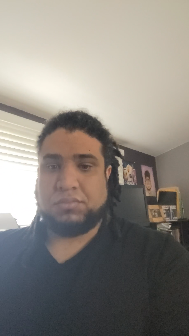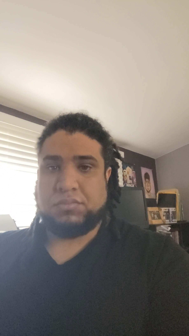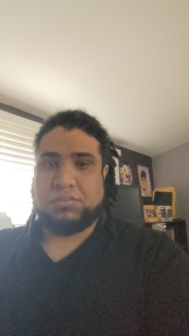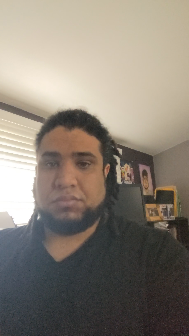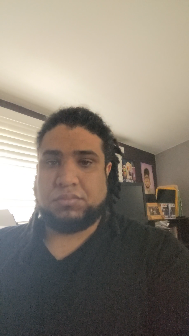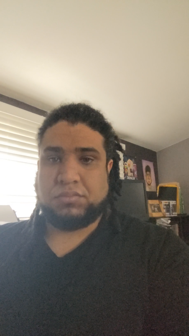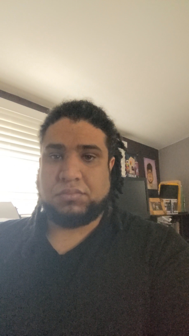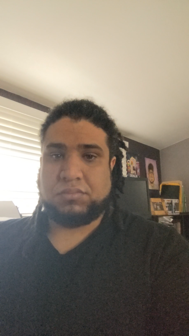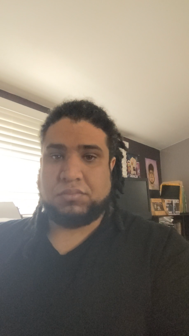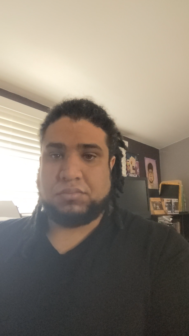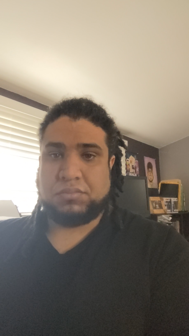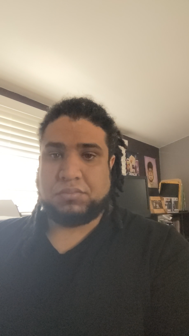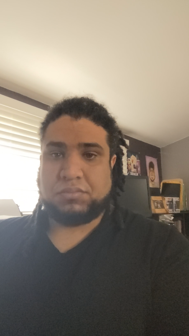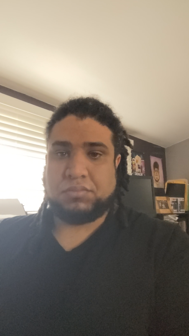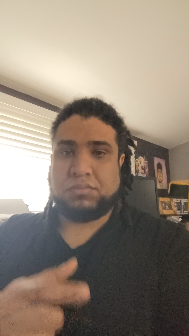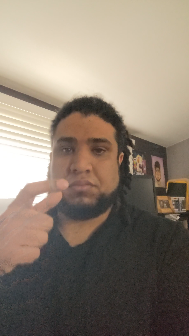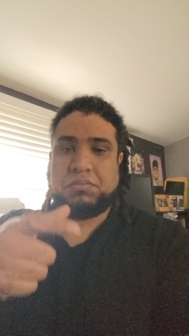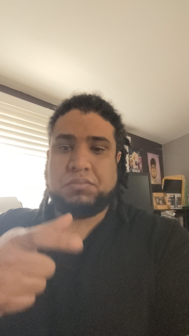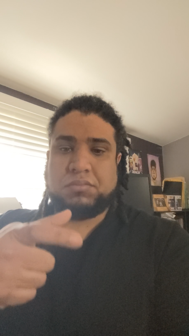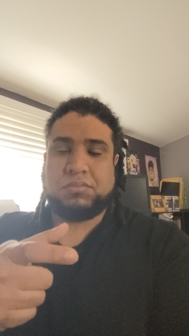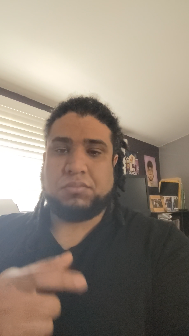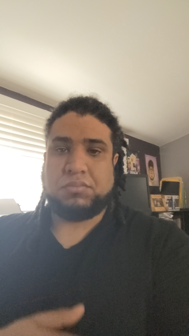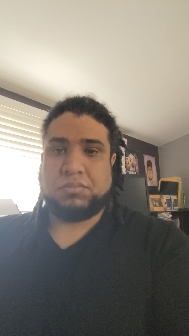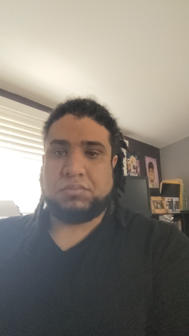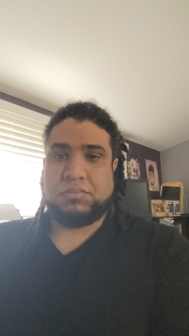plate